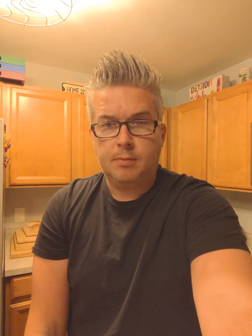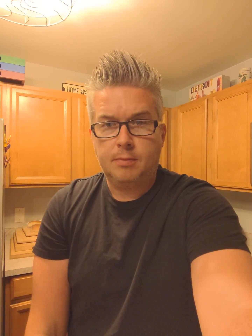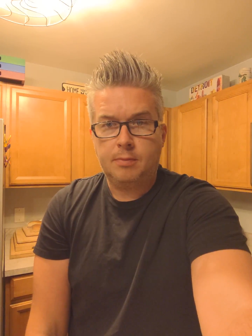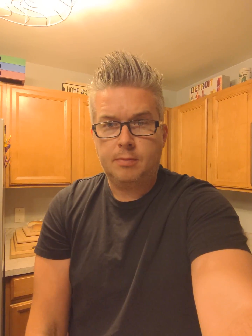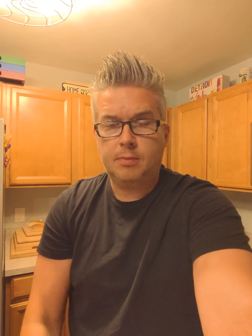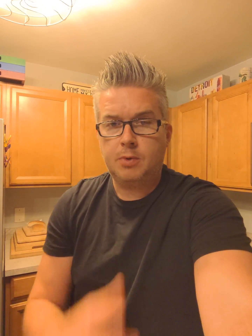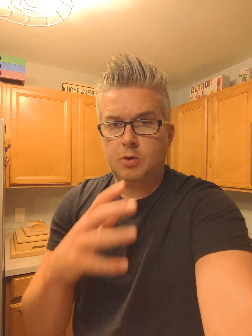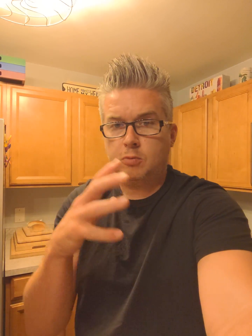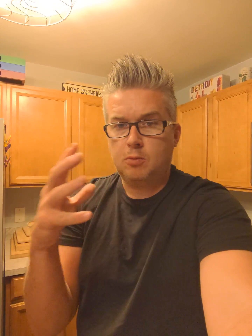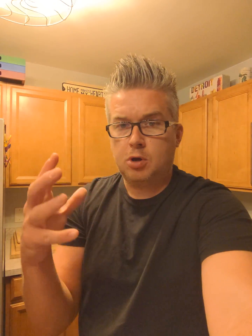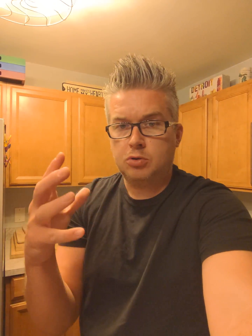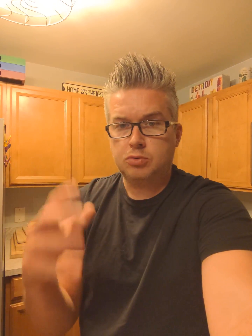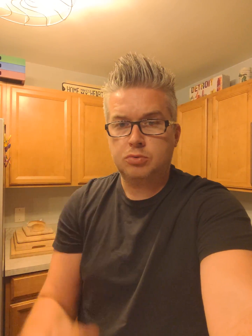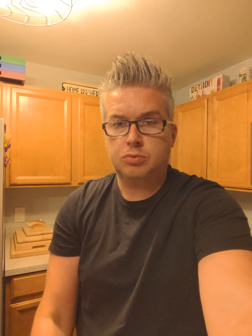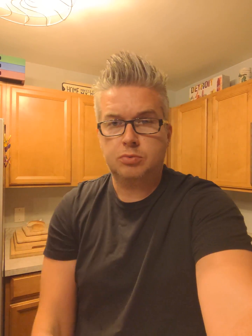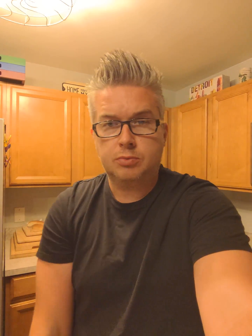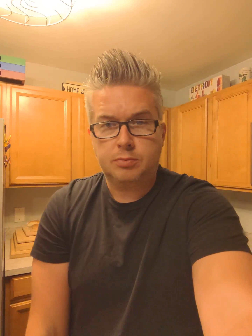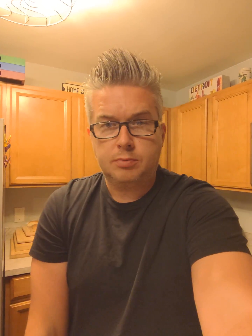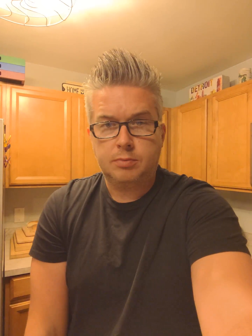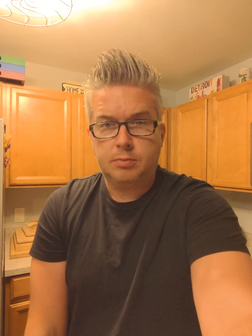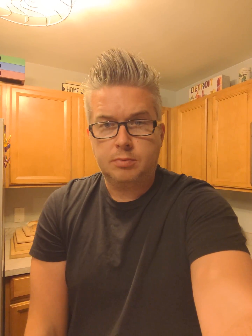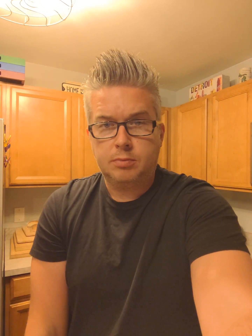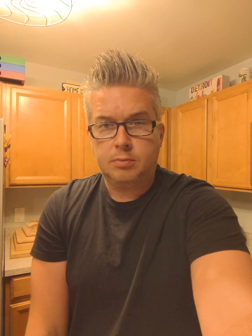much